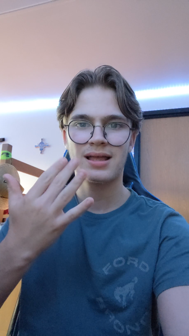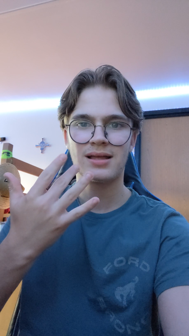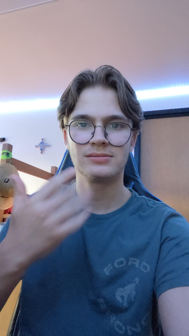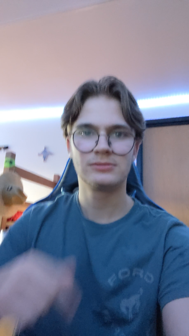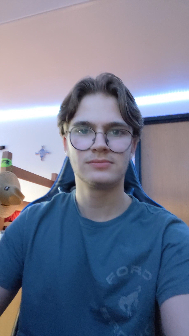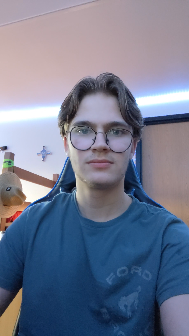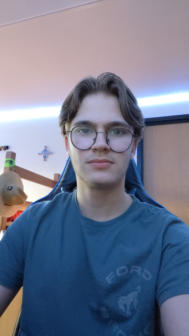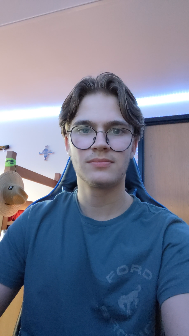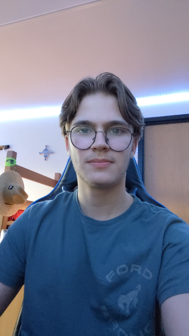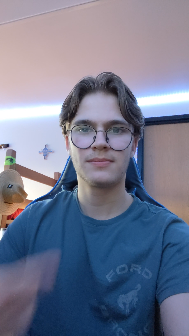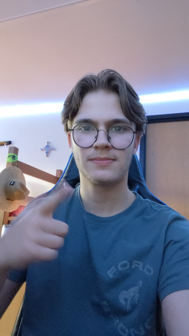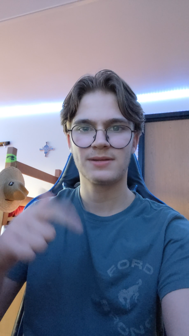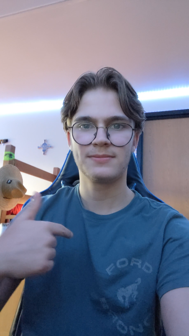let me